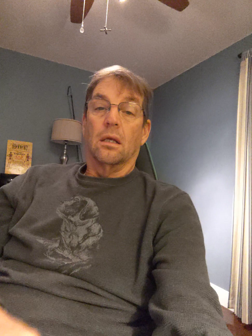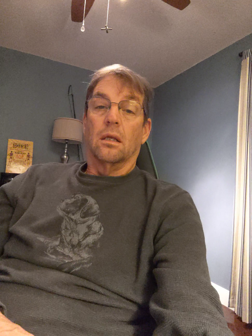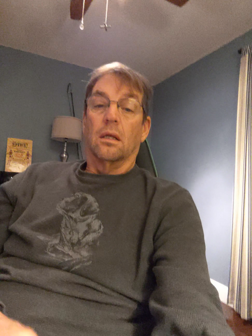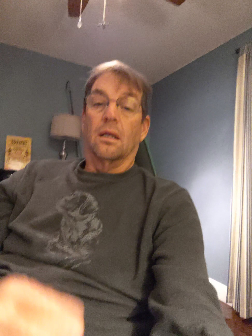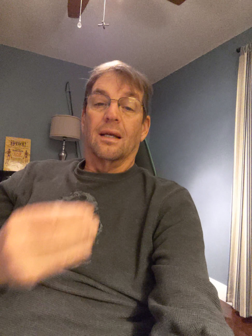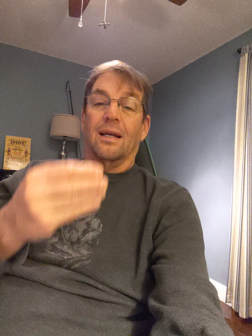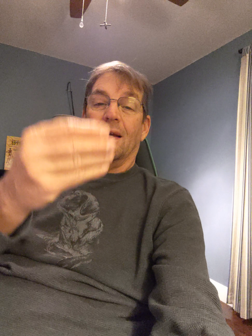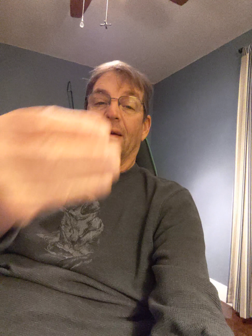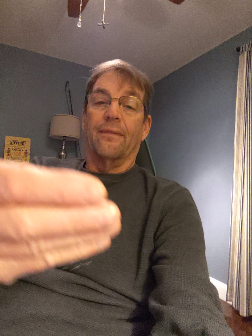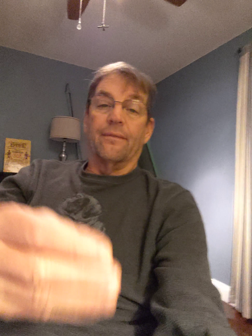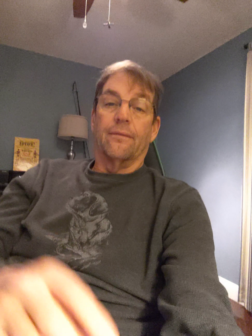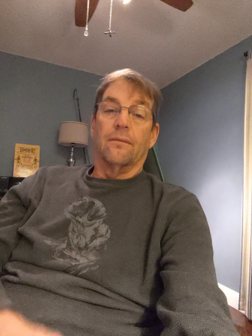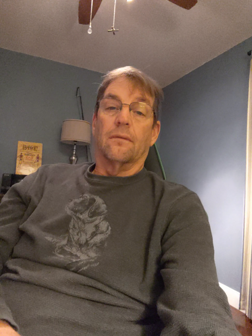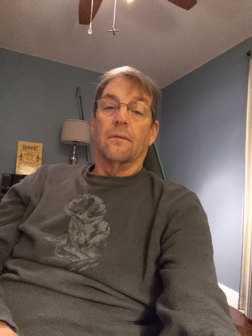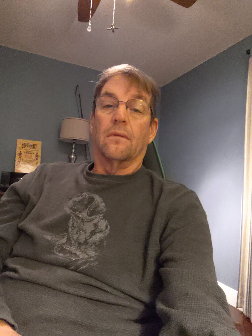give